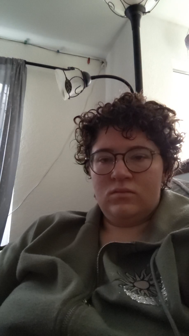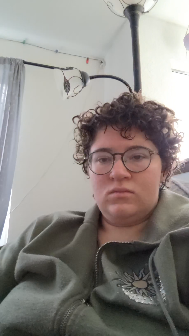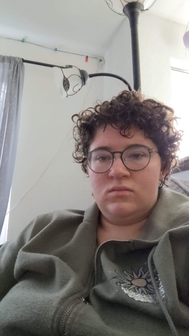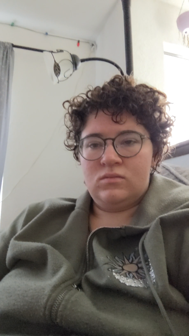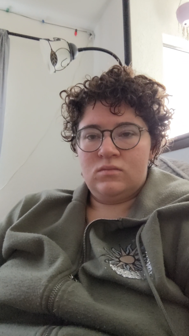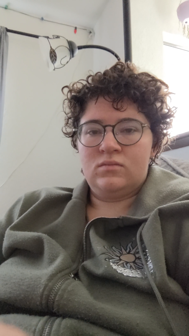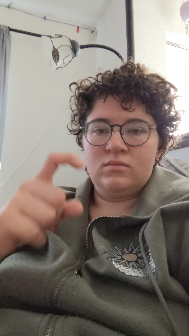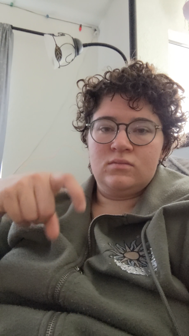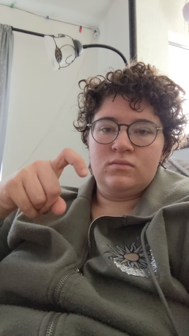need